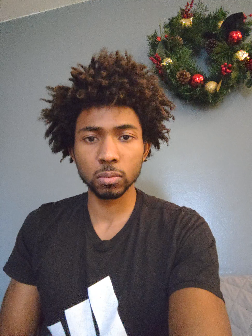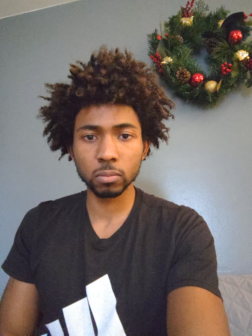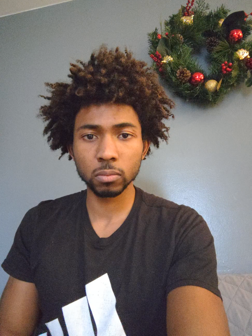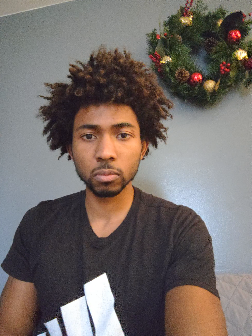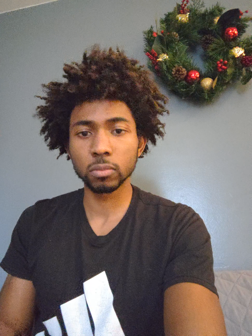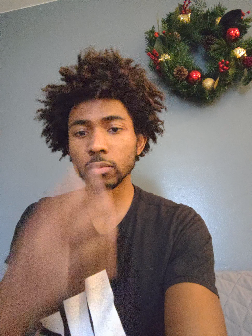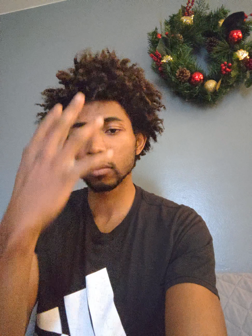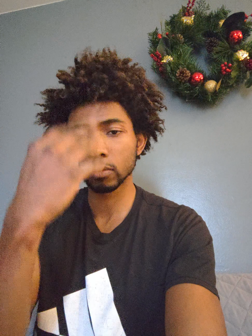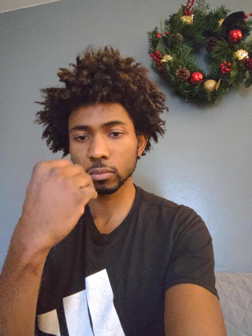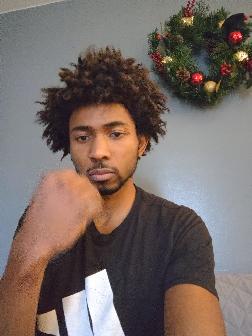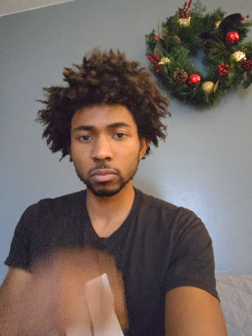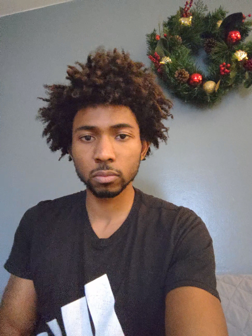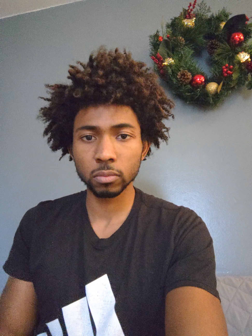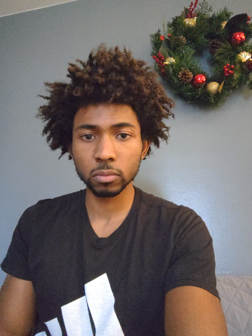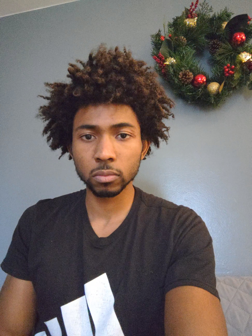sleep